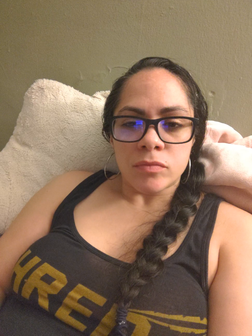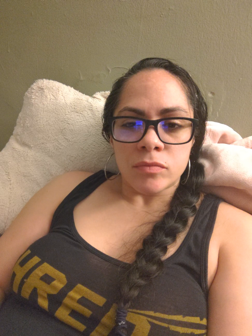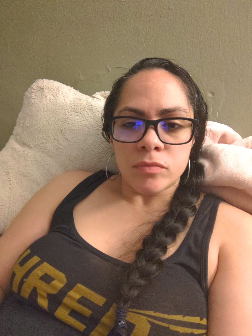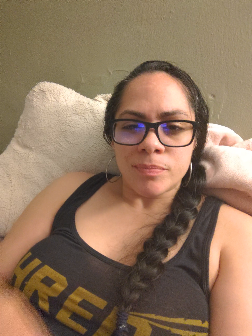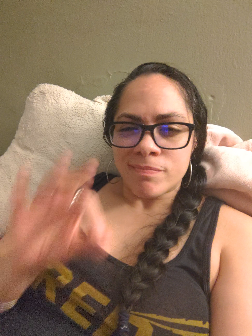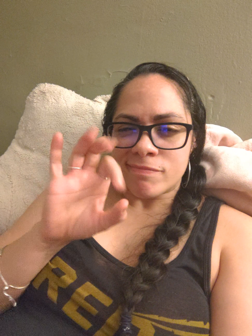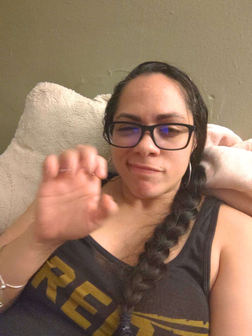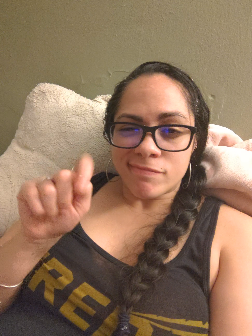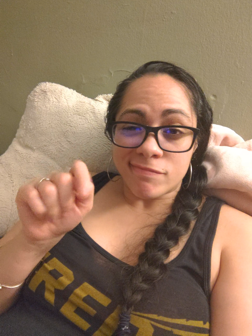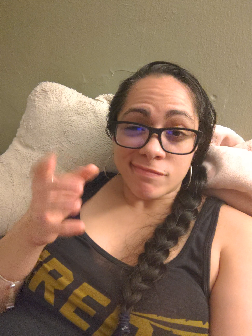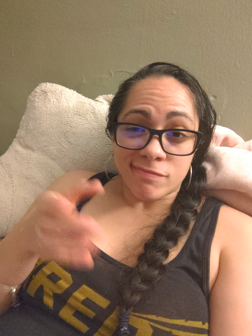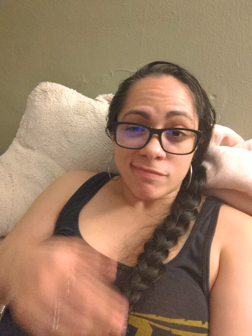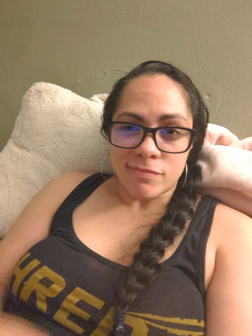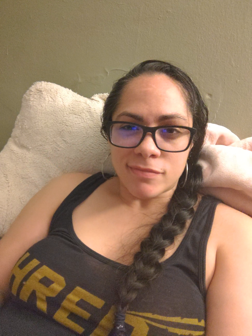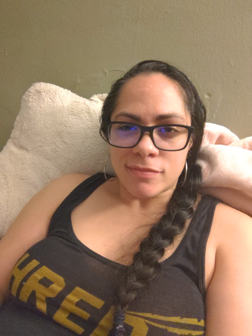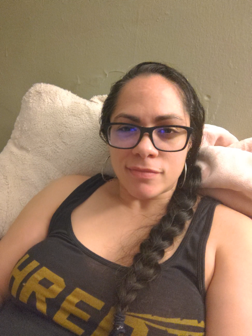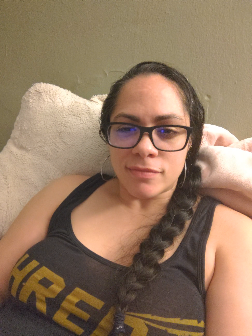feet